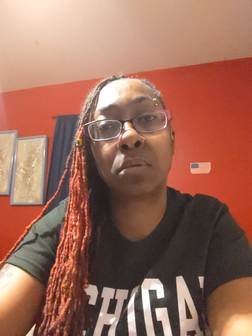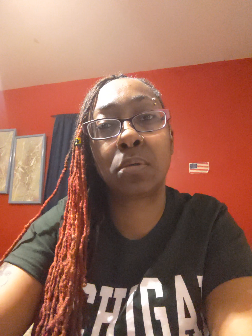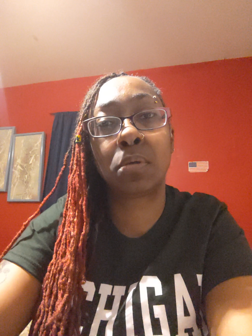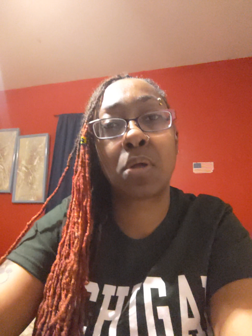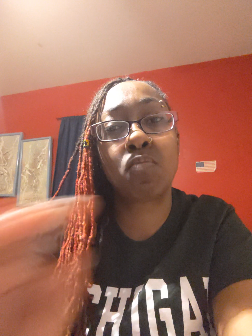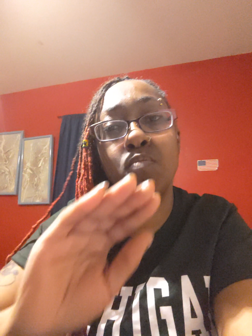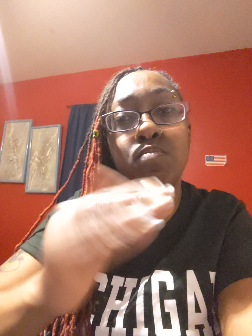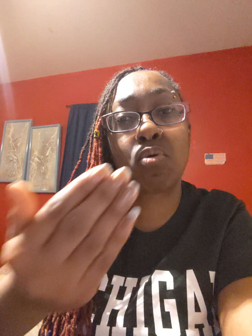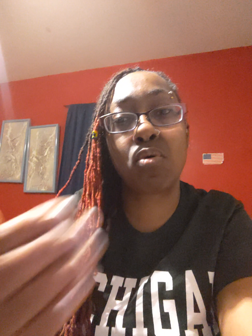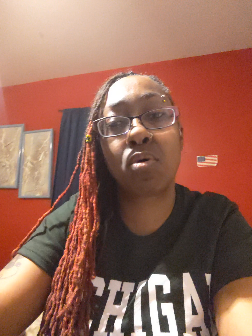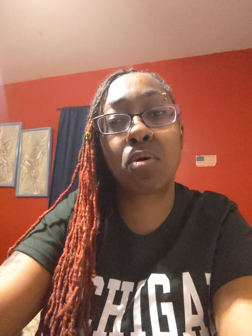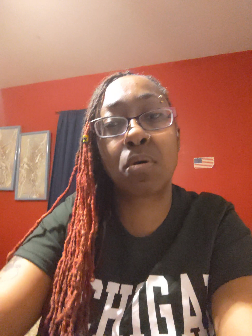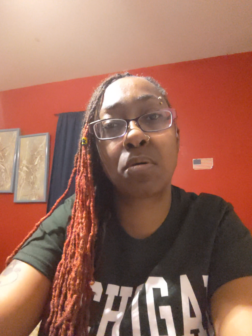book